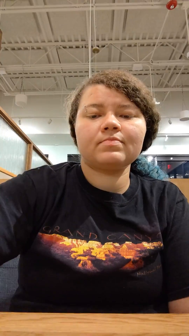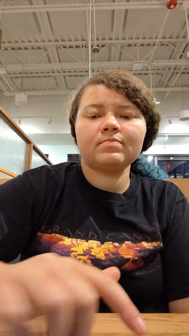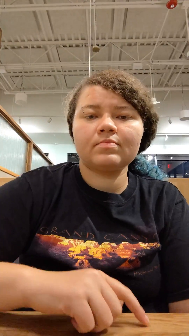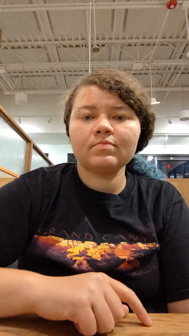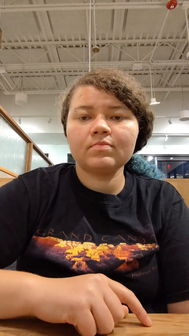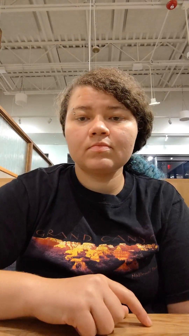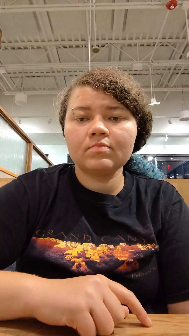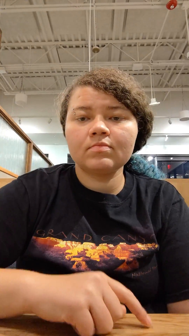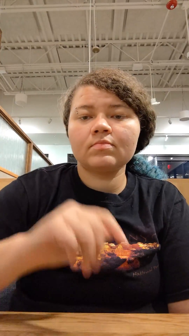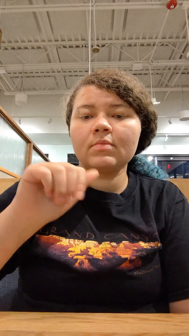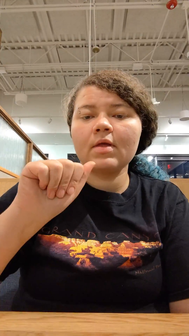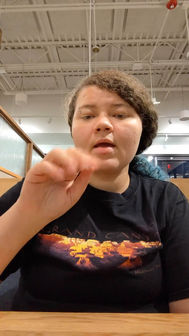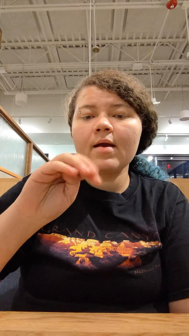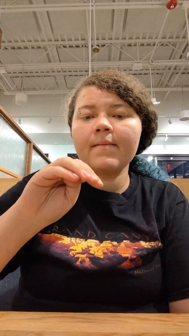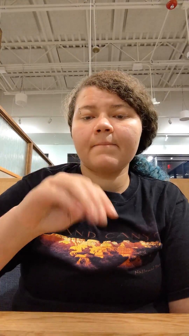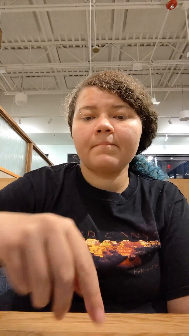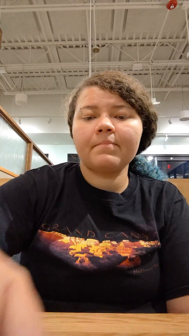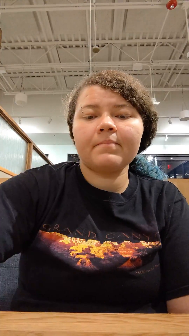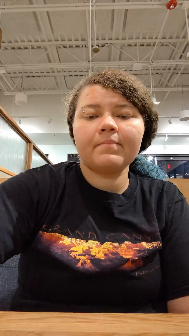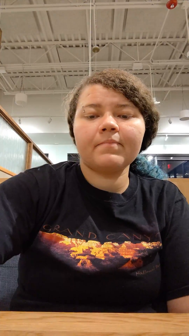am